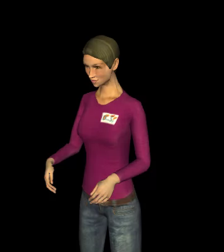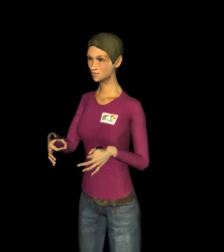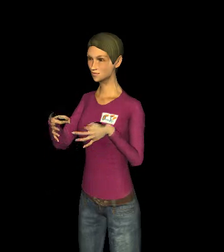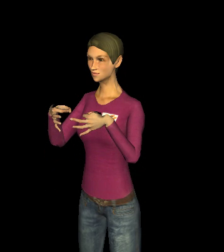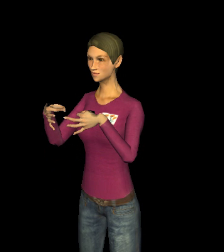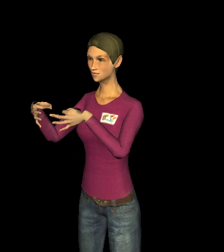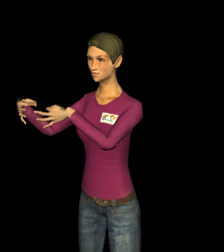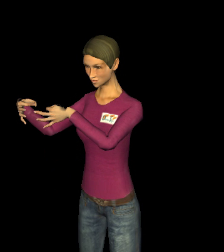مجتهد